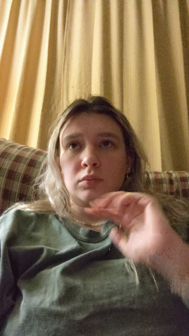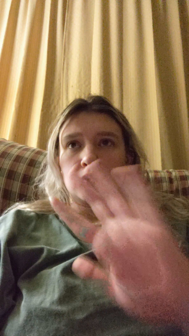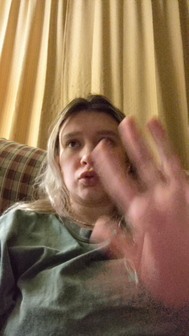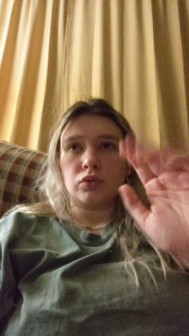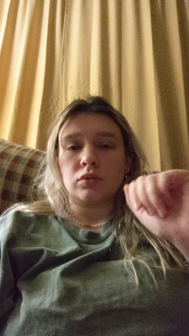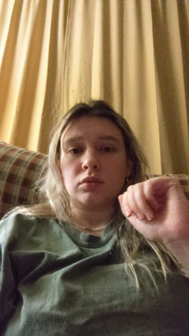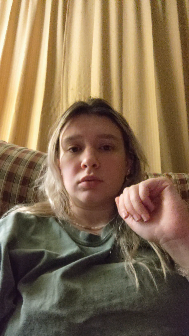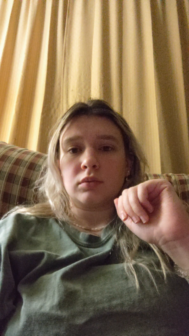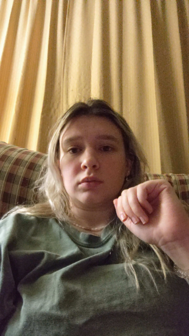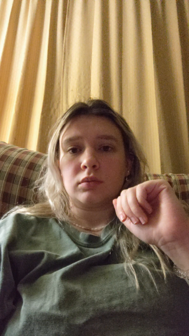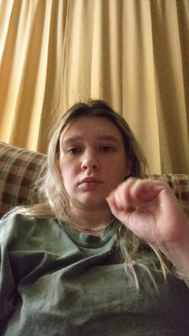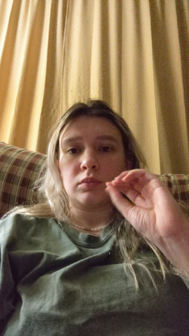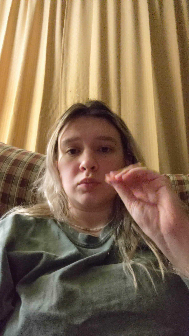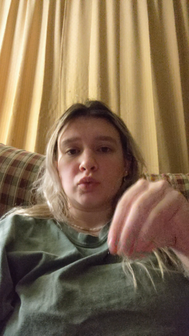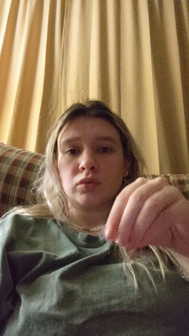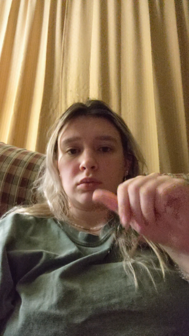put